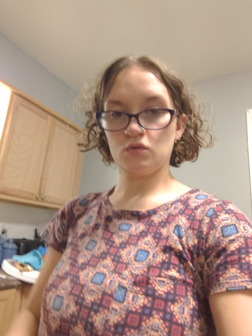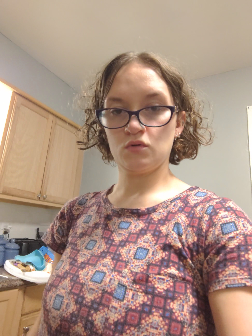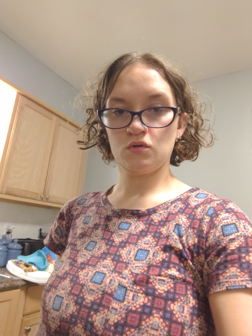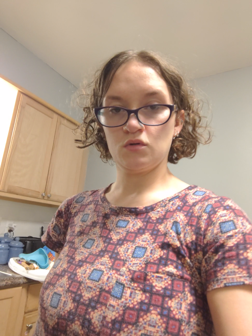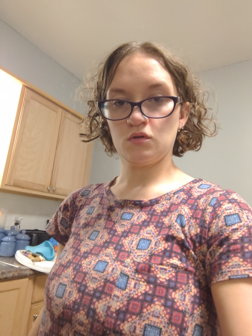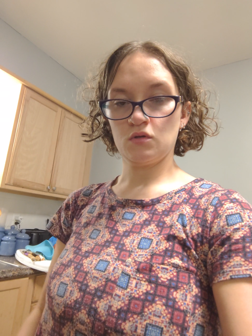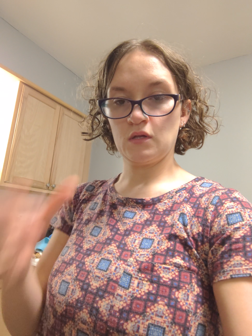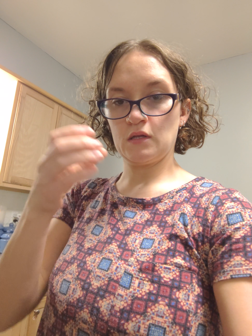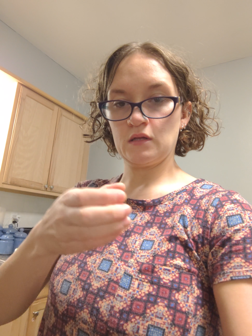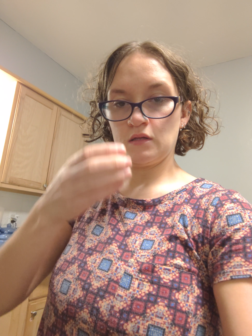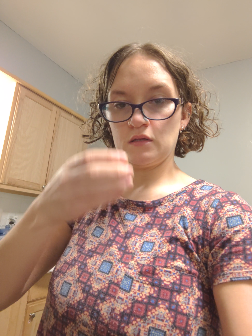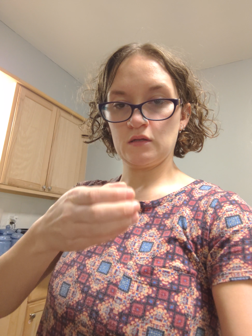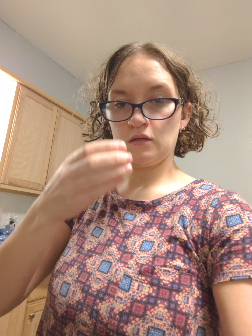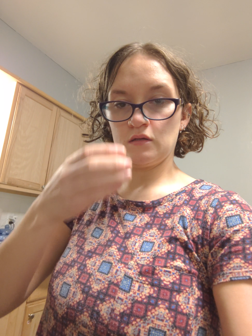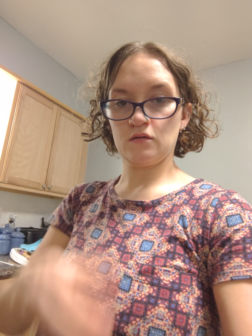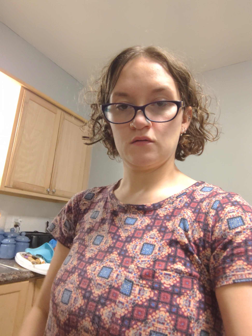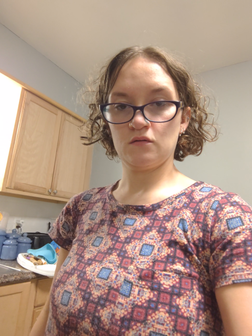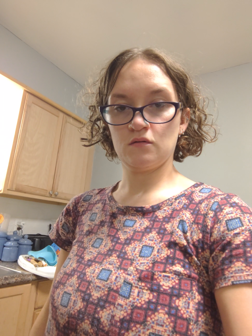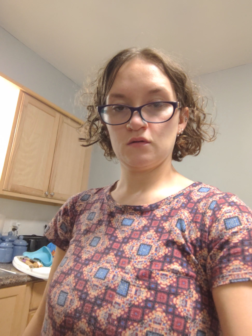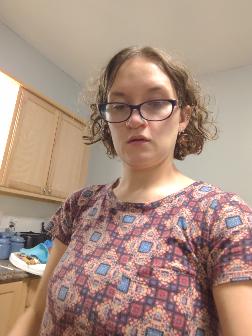can